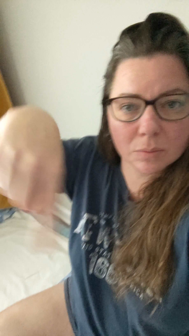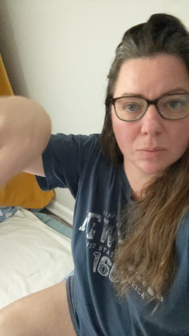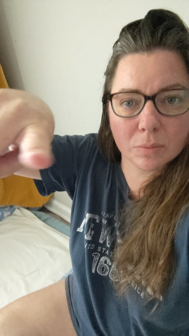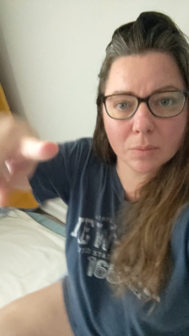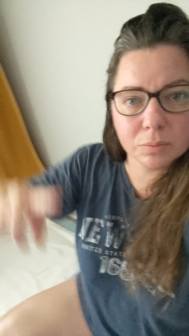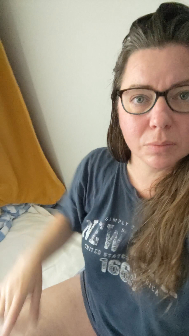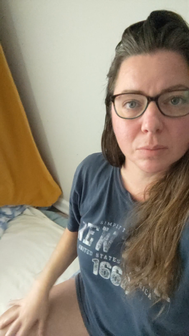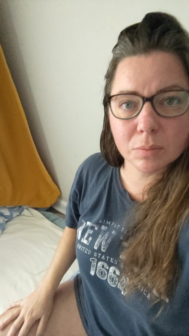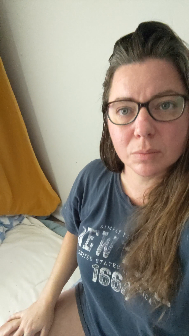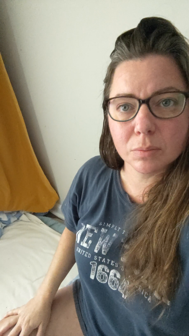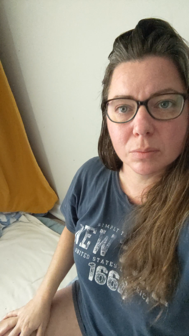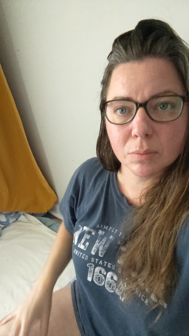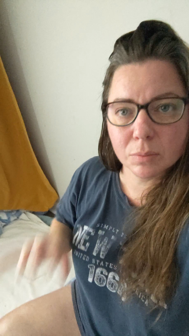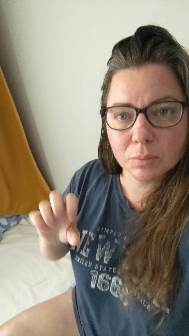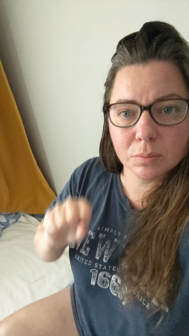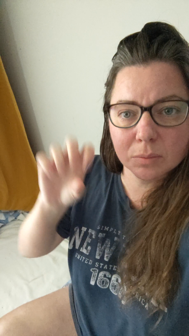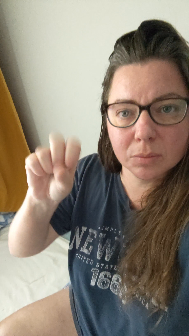ladder